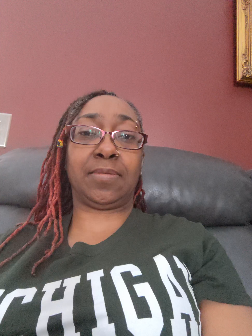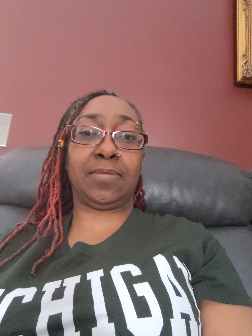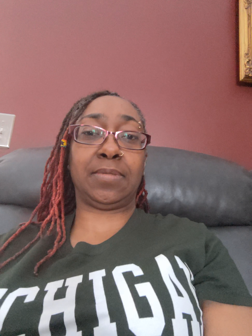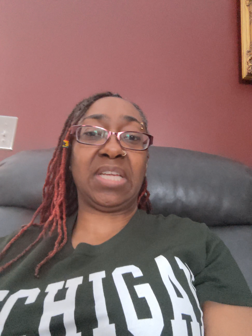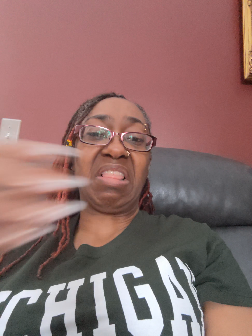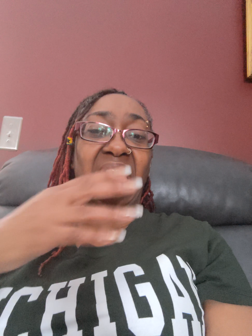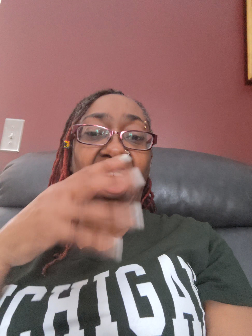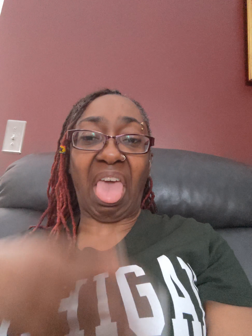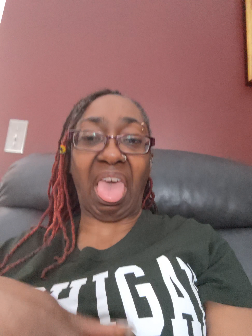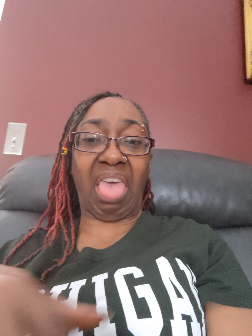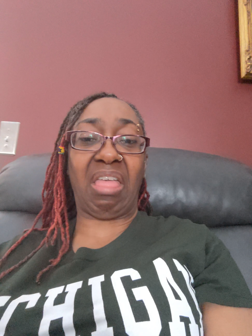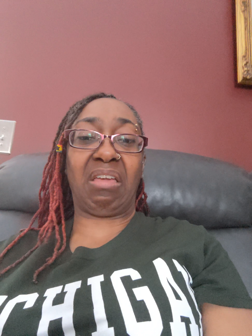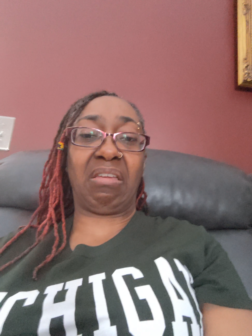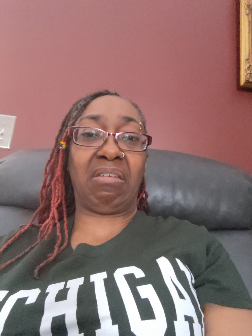yucky